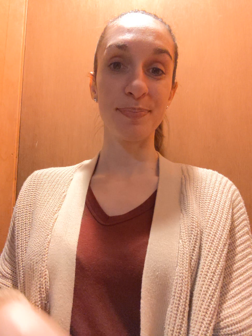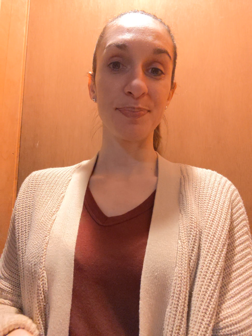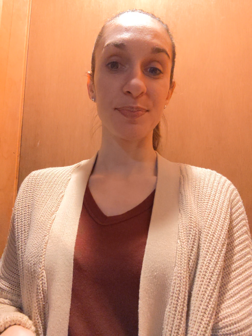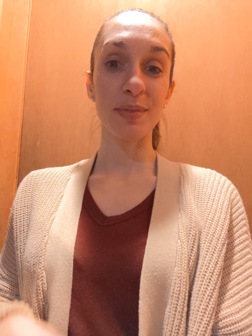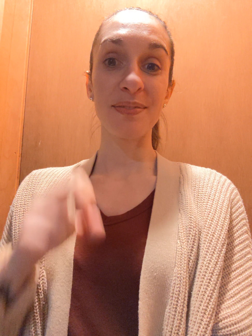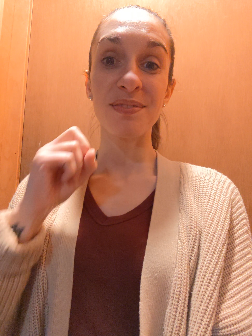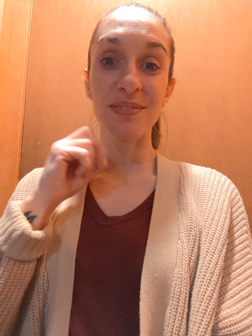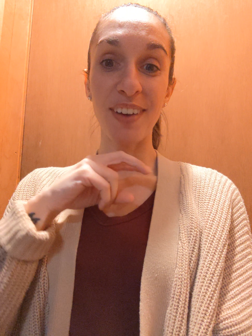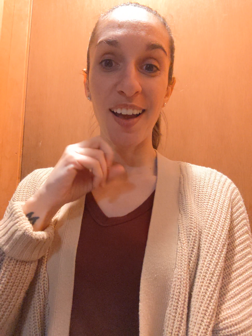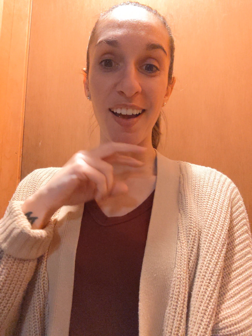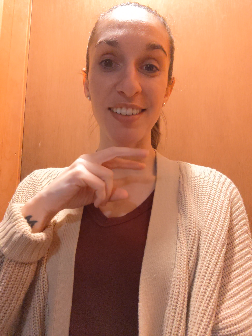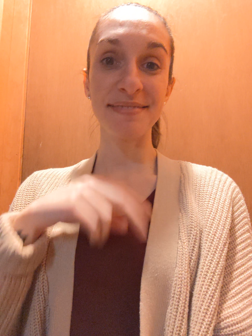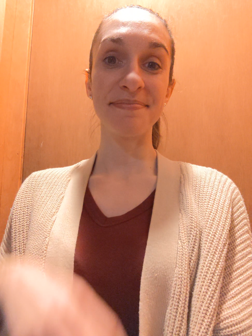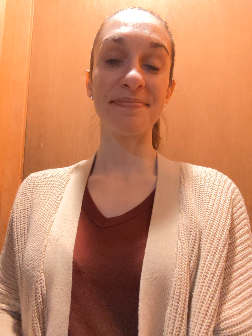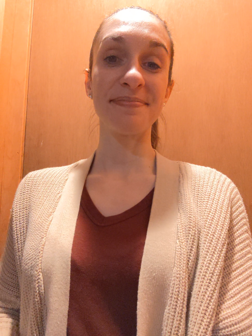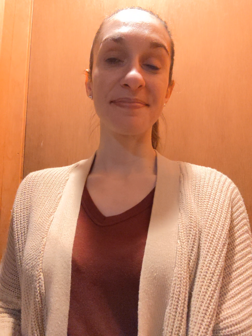frog